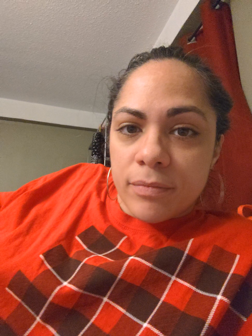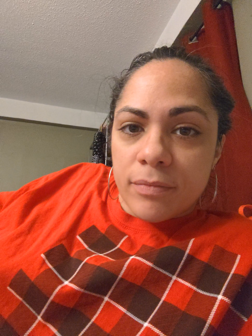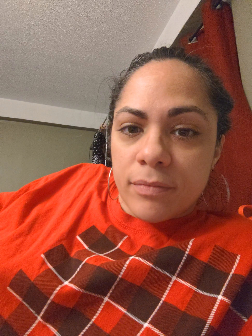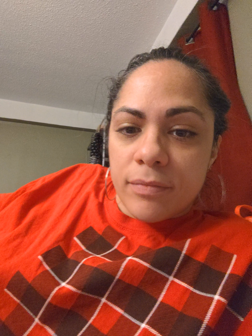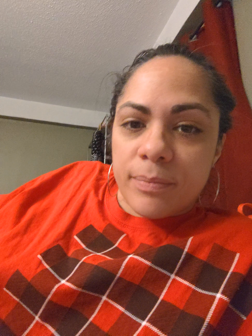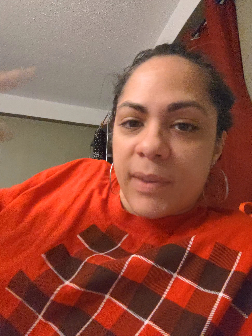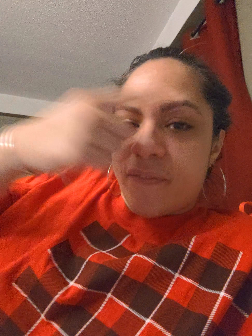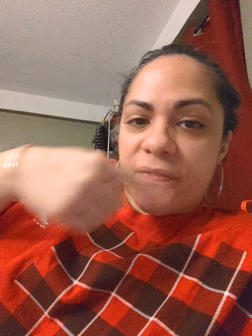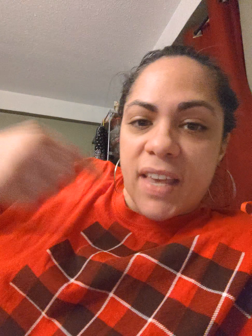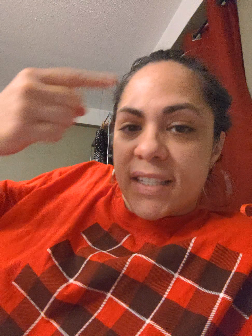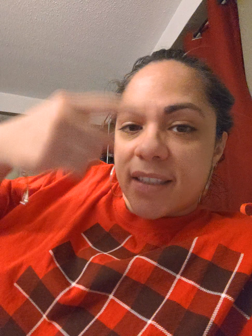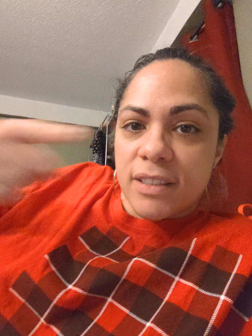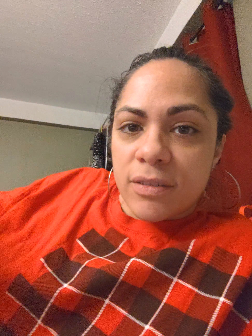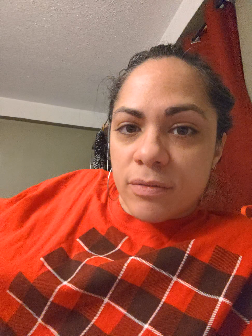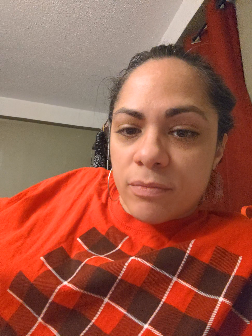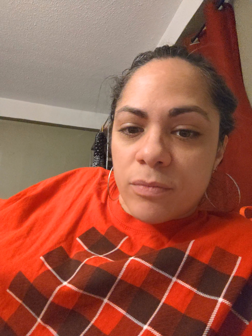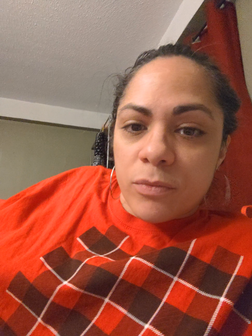face